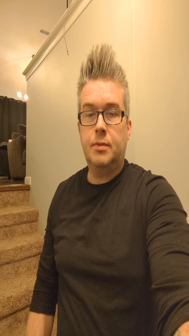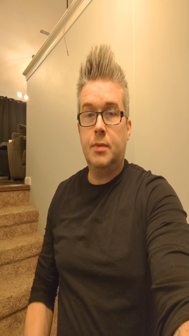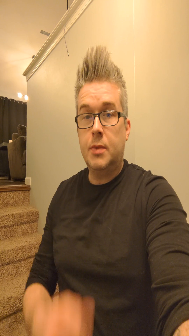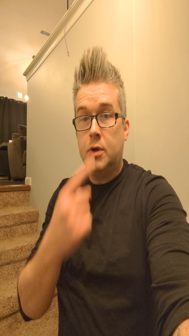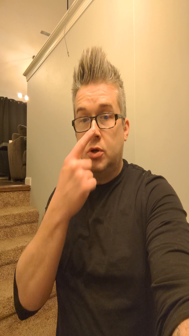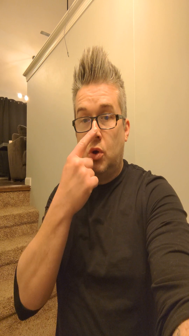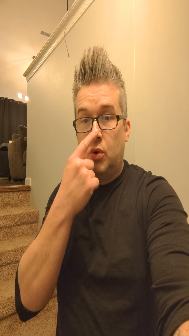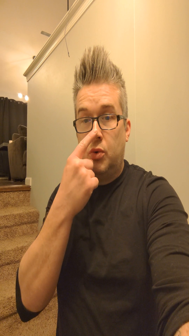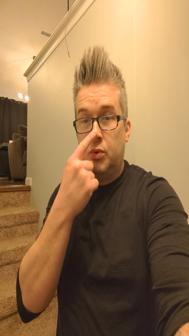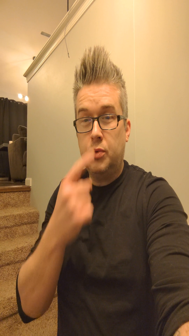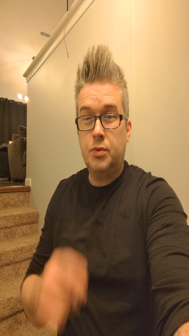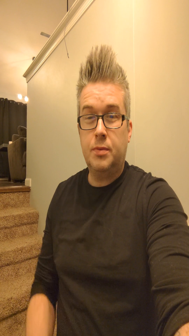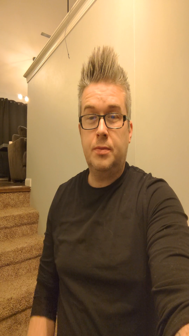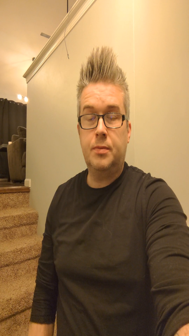nose